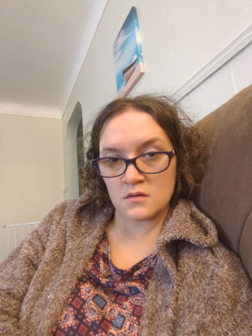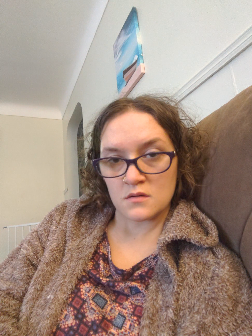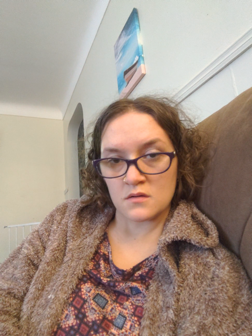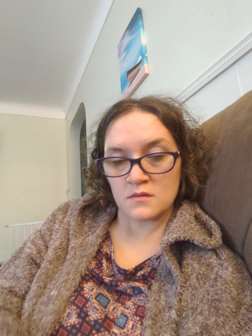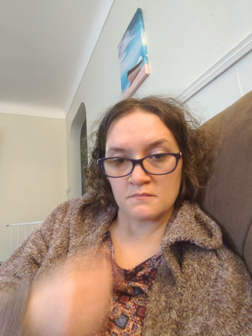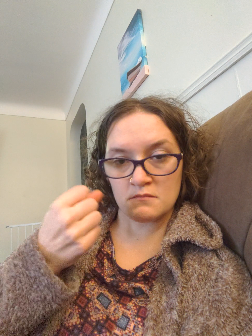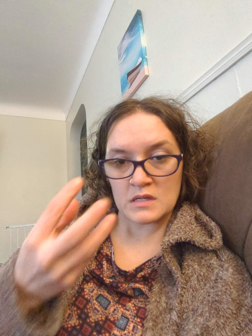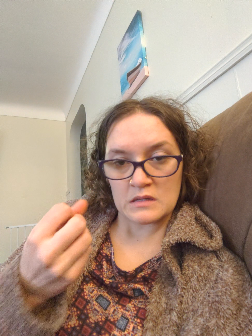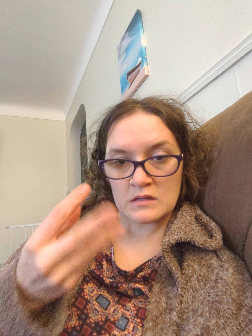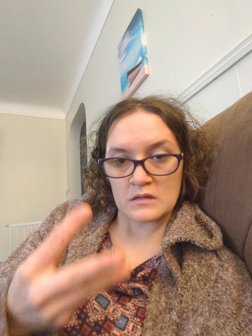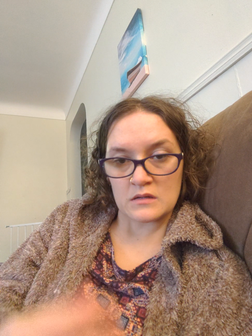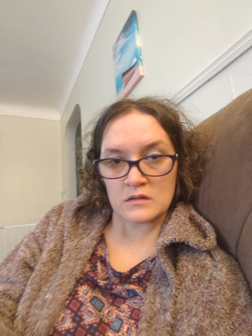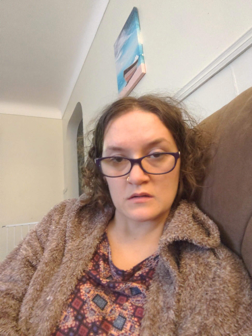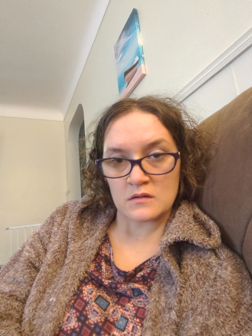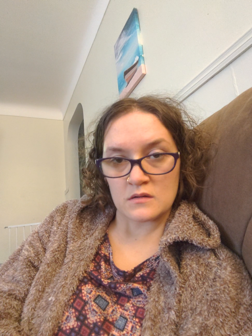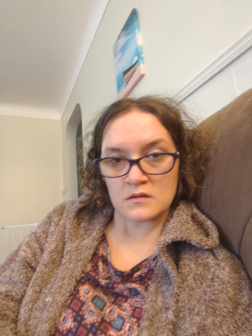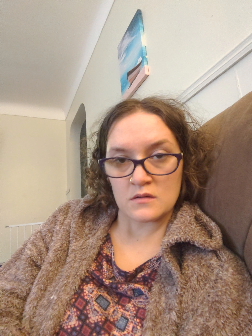many